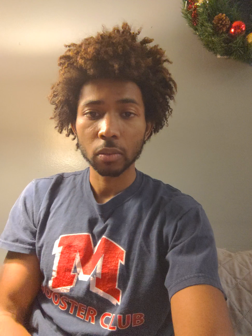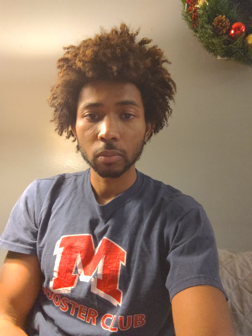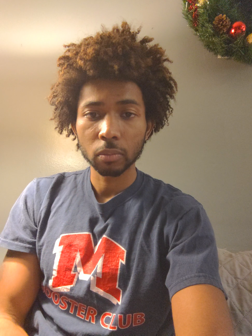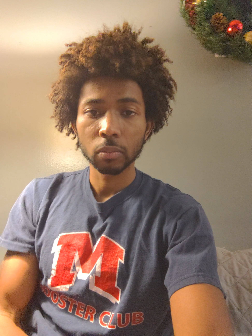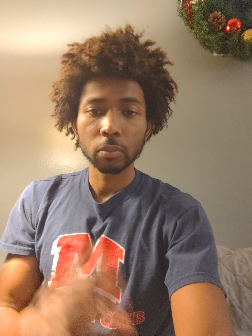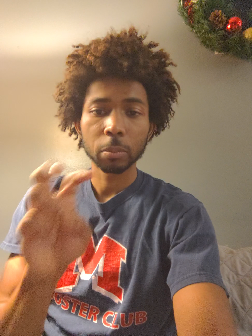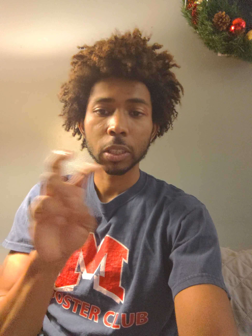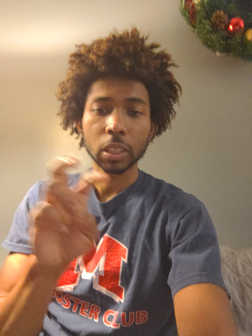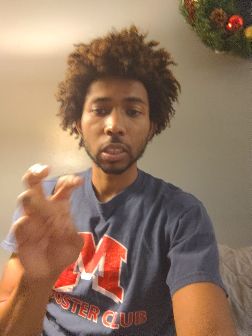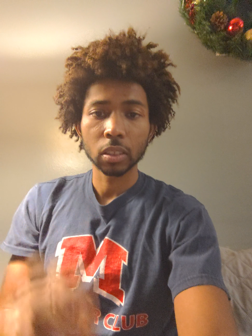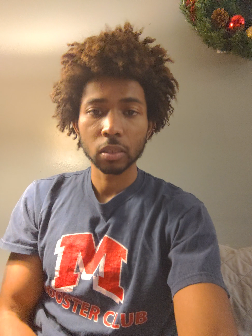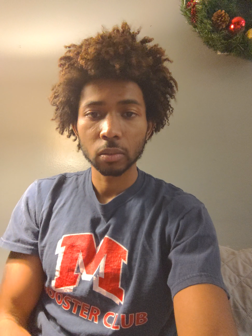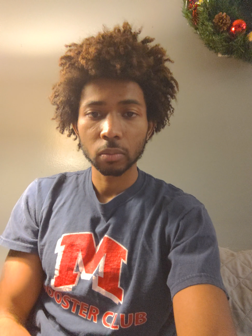pizza